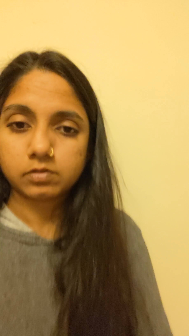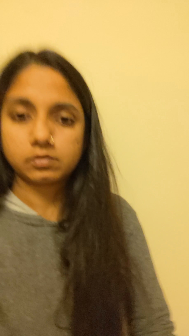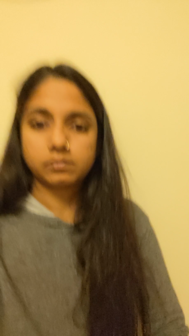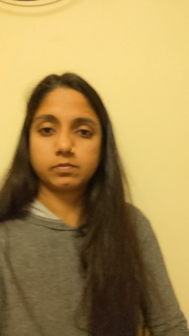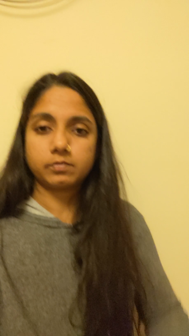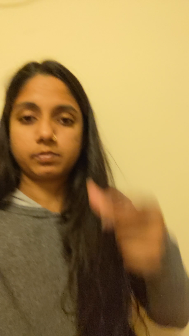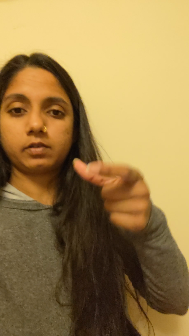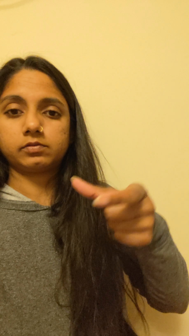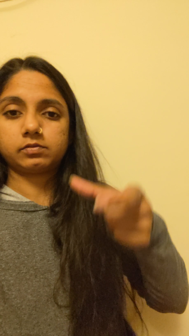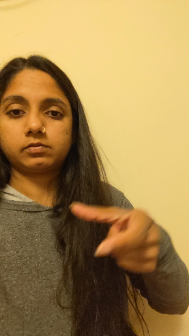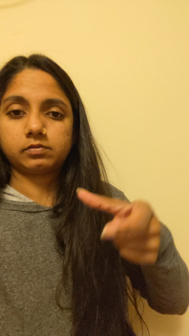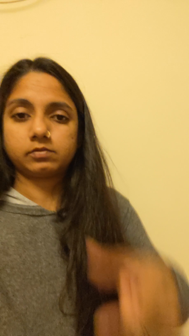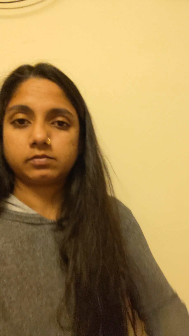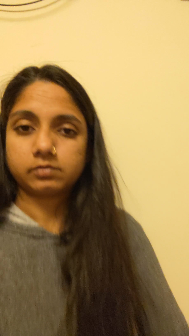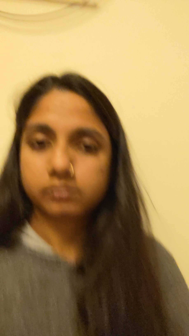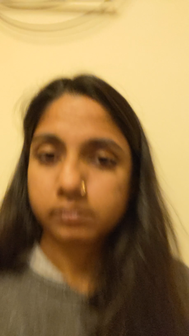plate